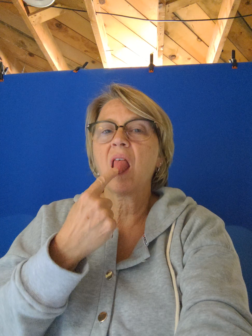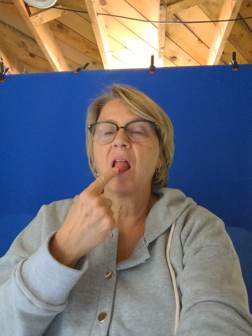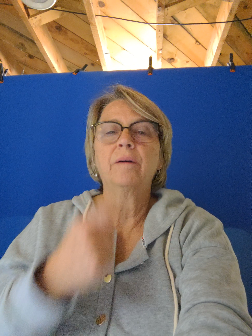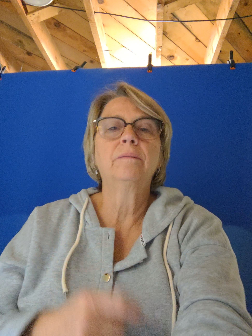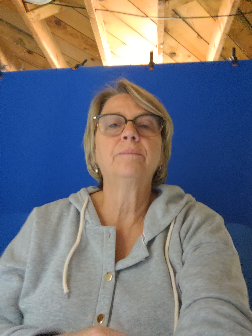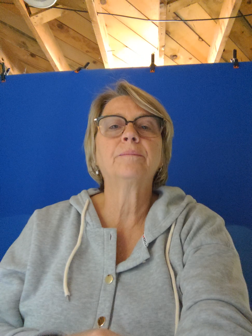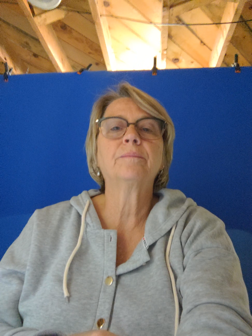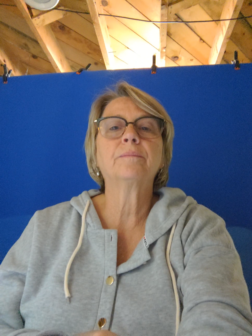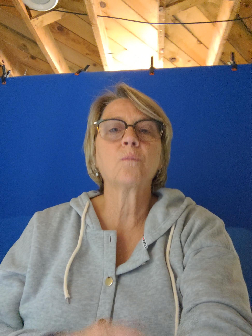tongue